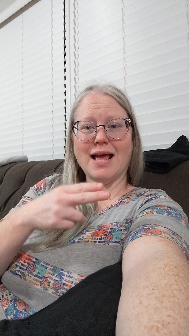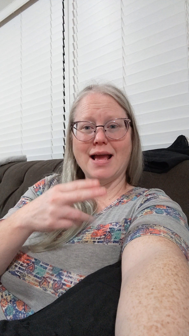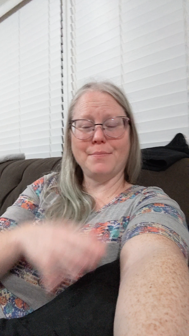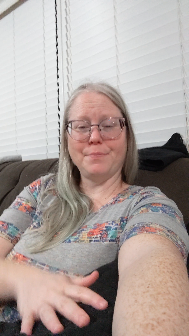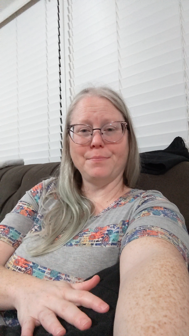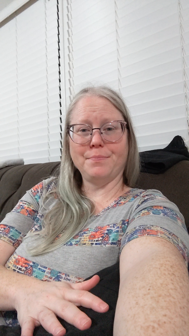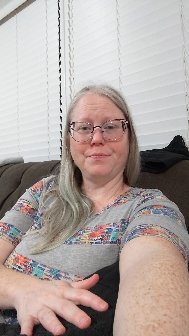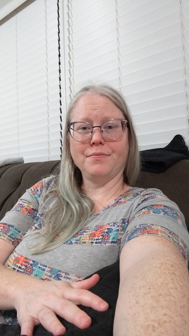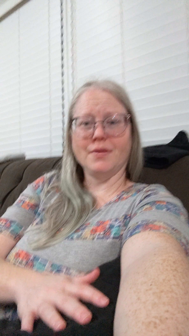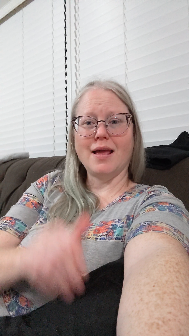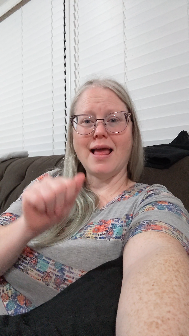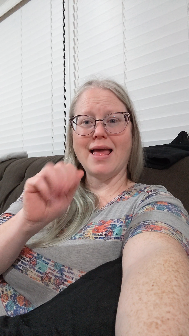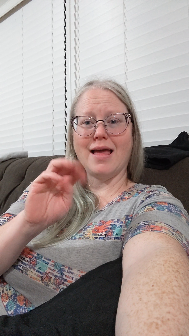am